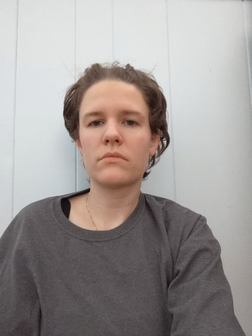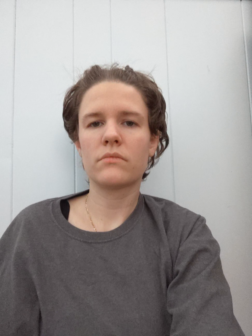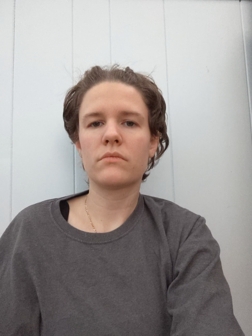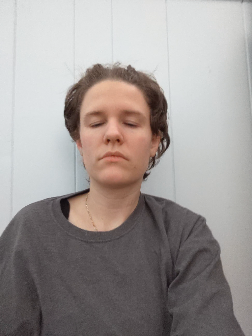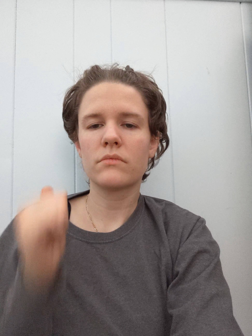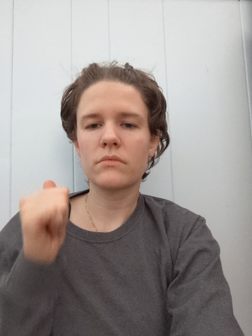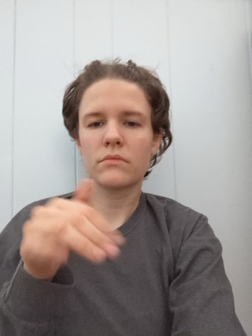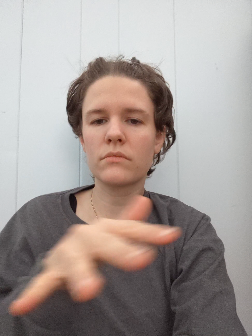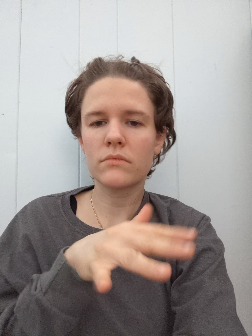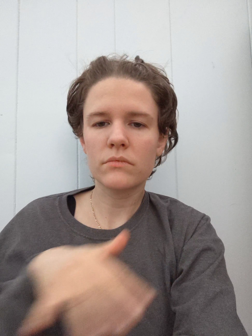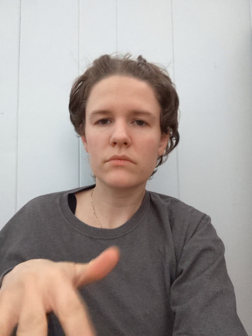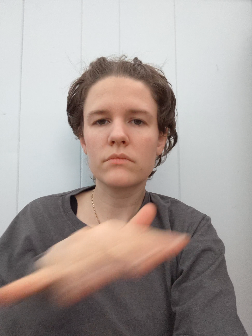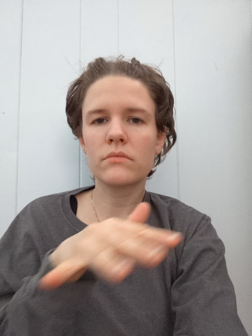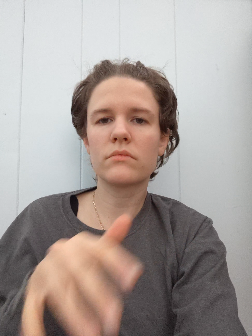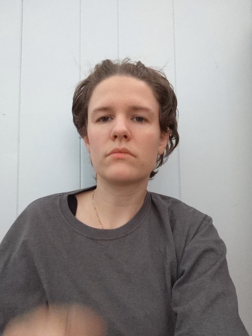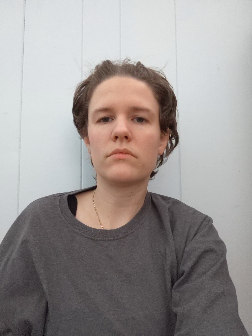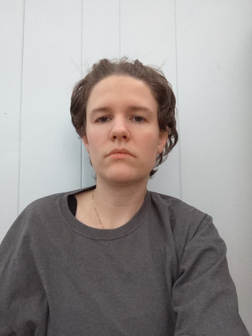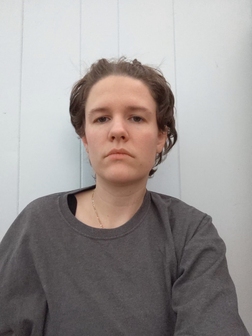backyard